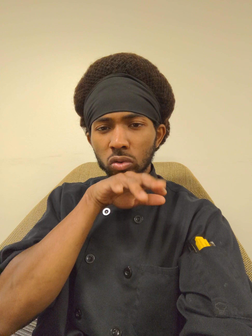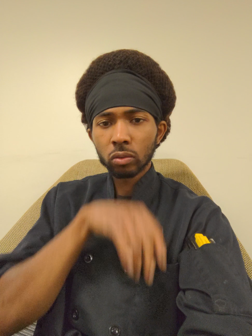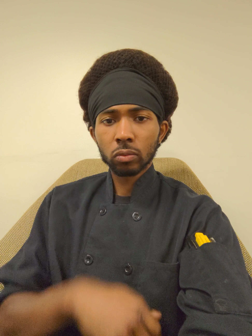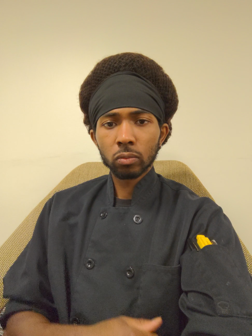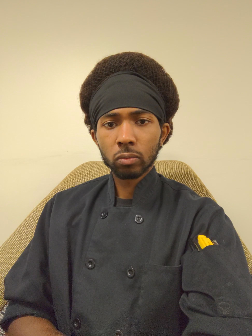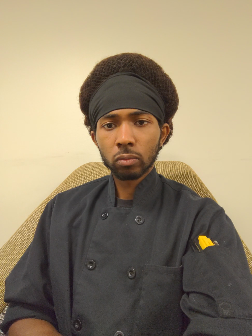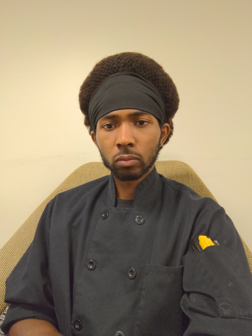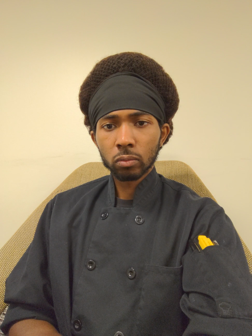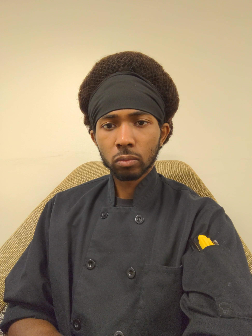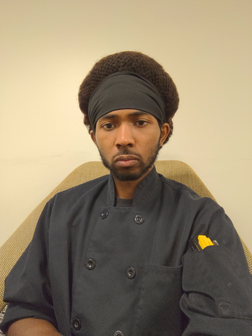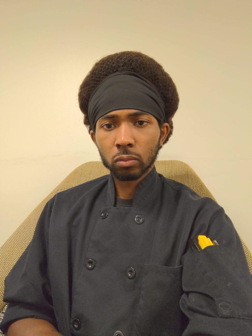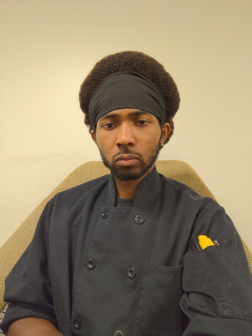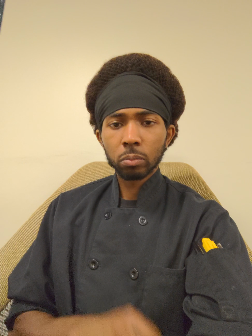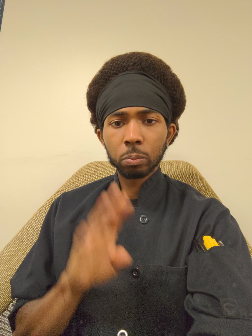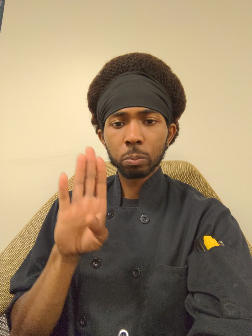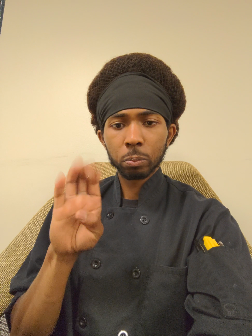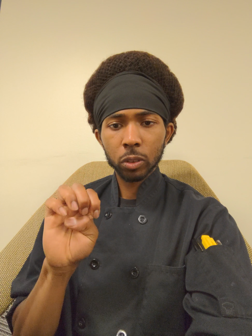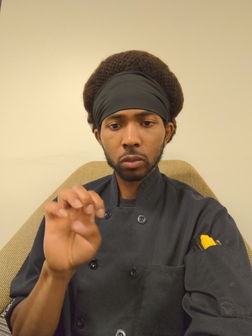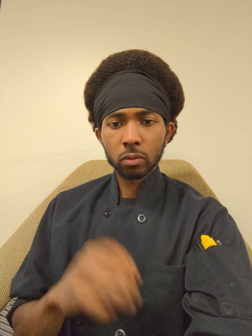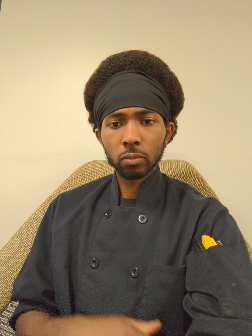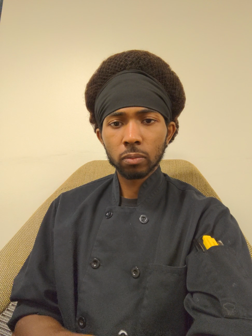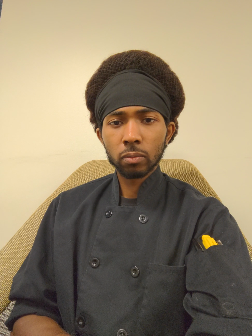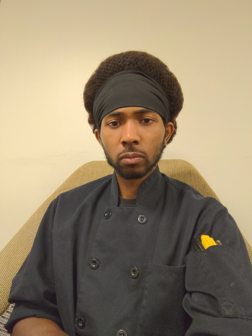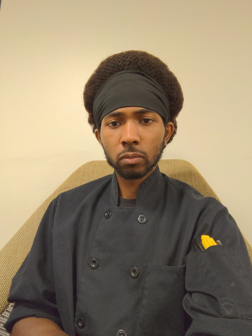be